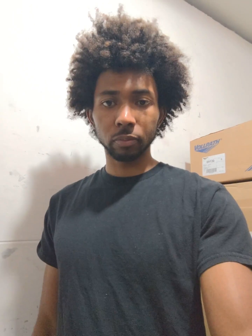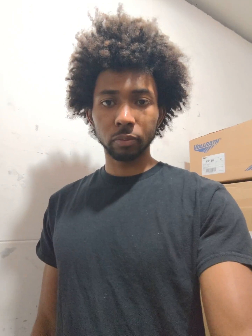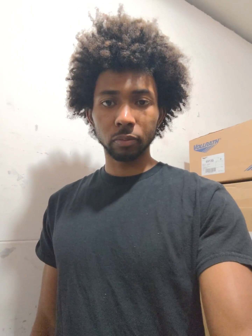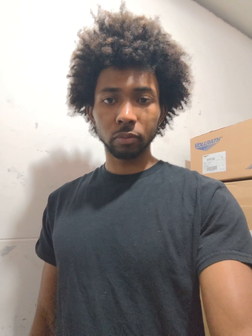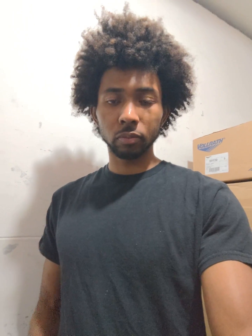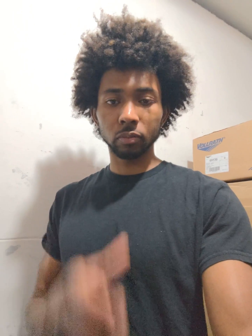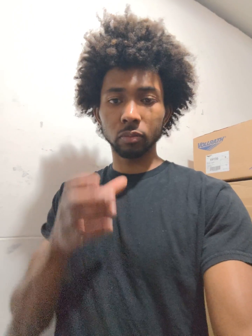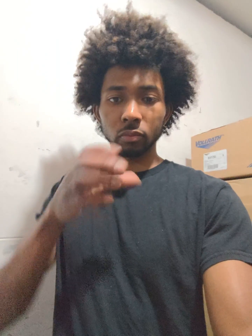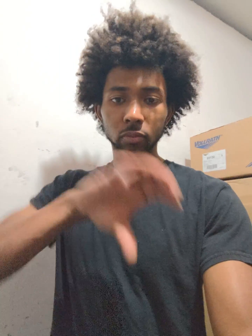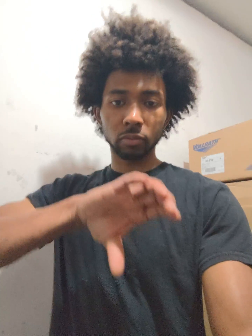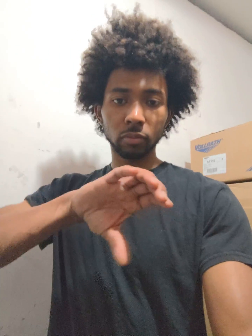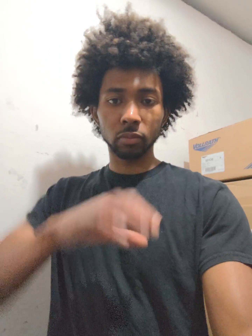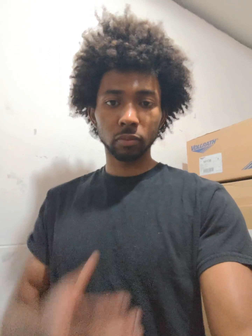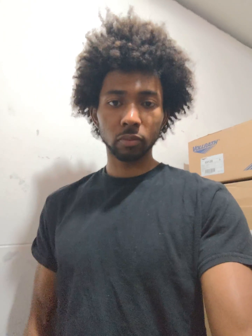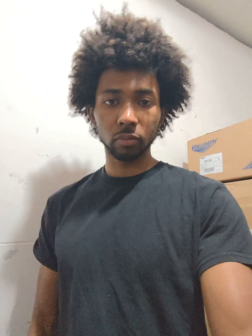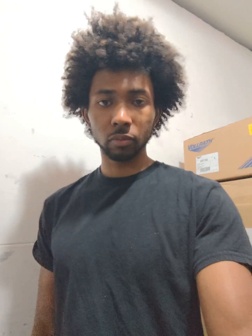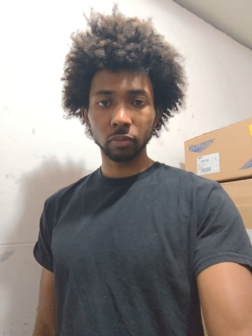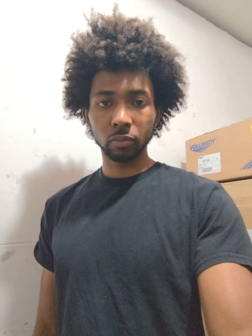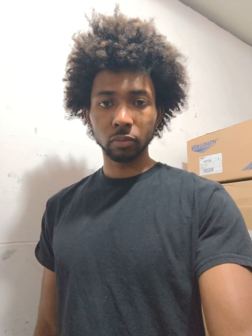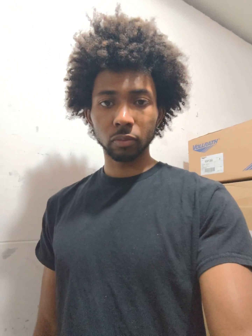pour